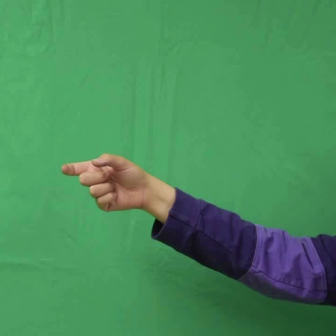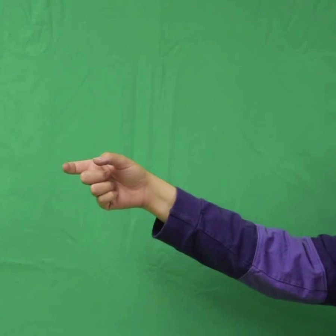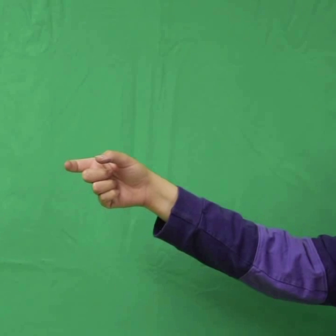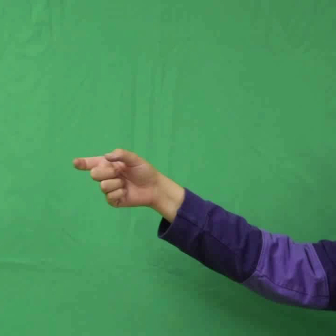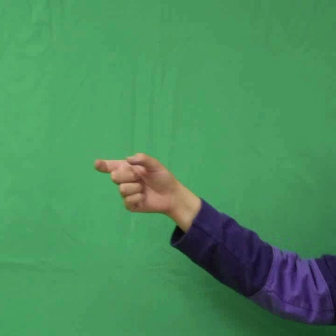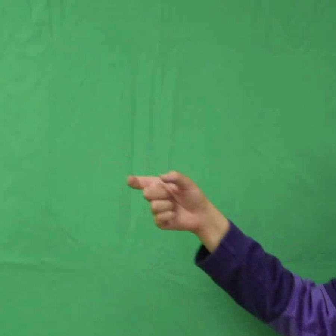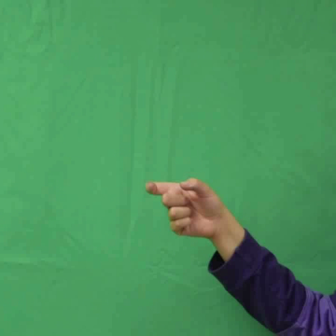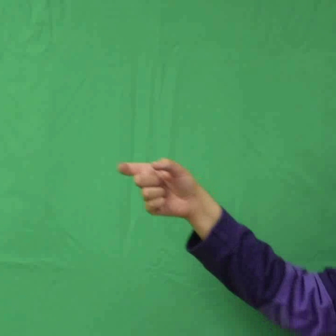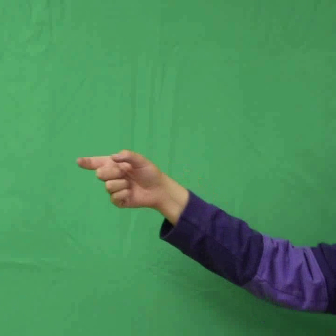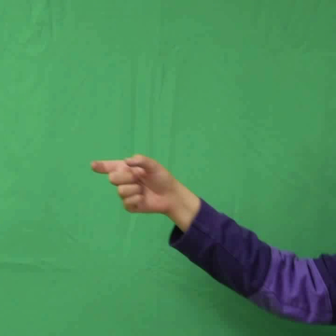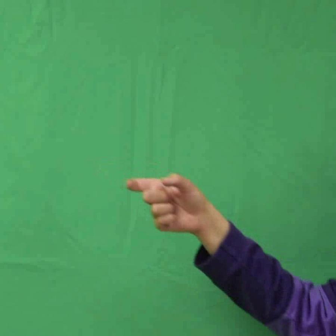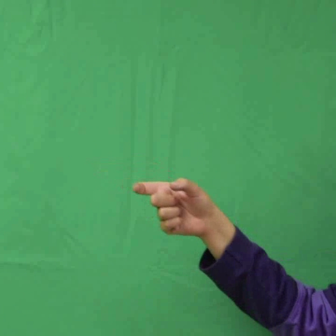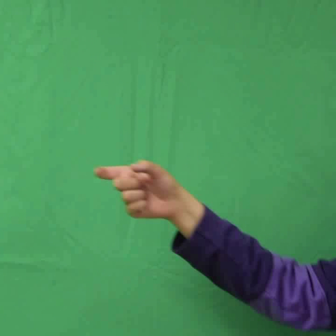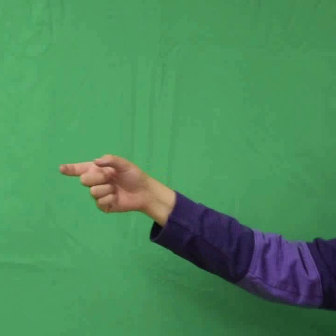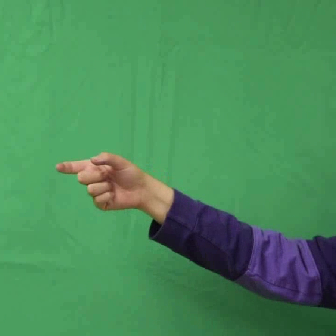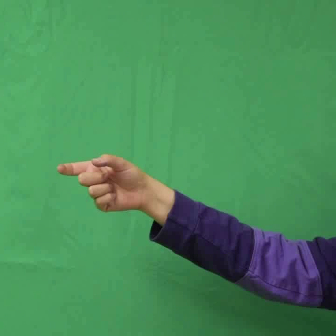X